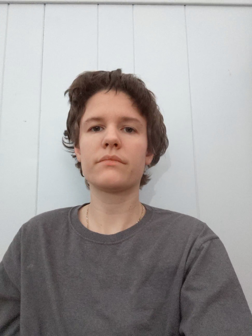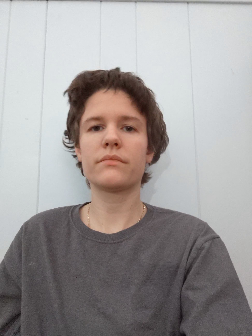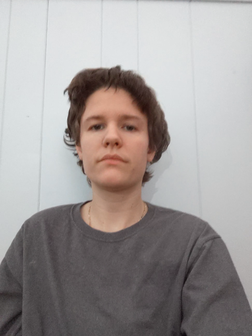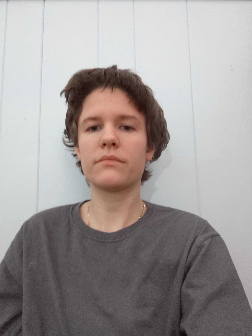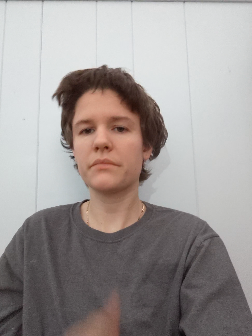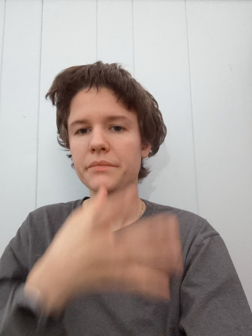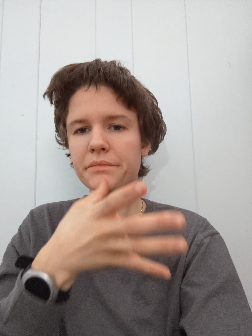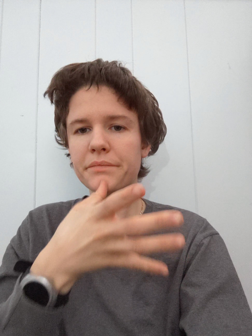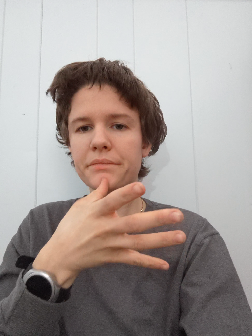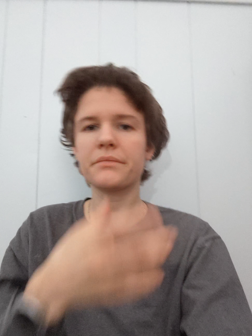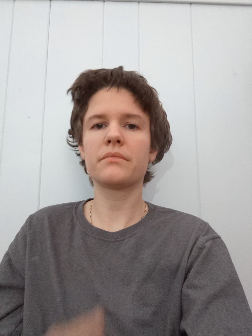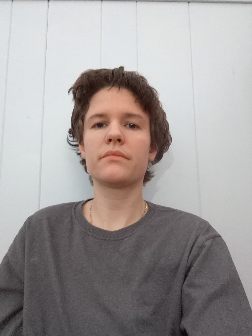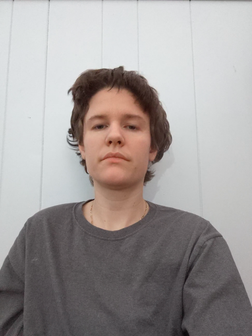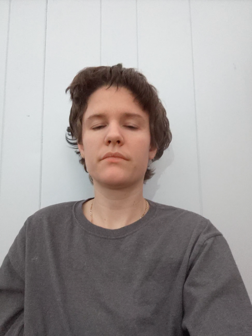mom